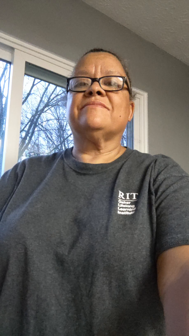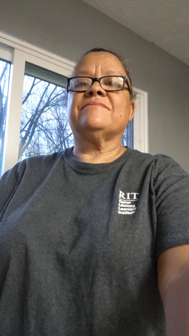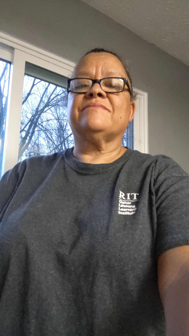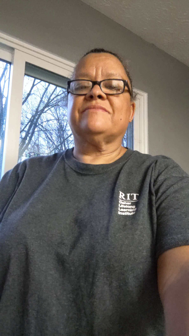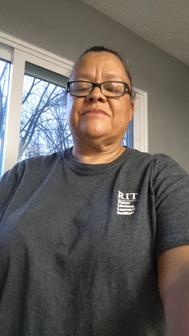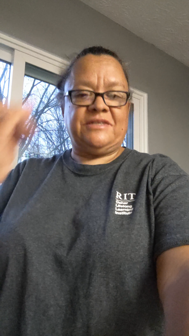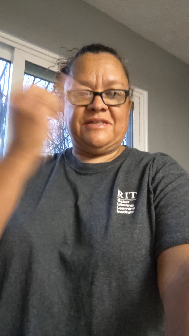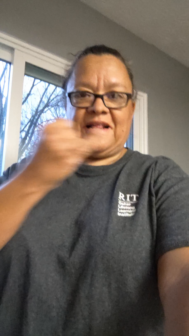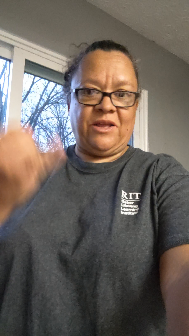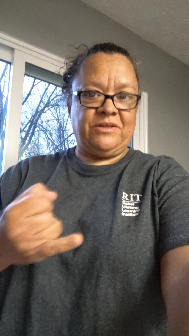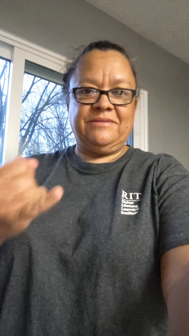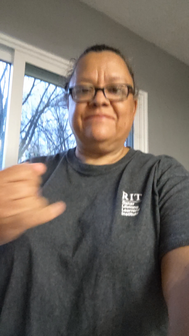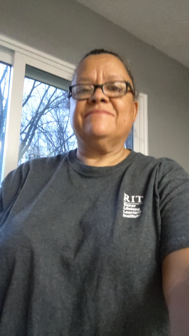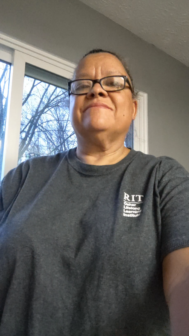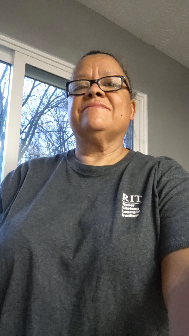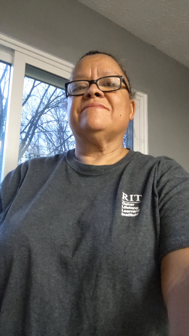draw